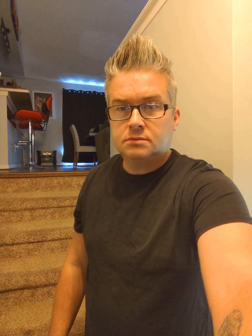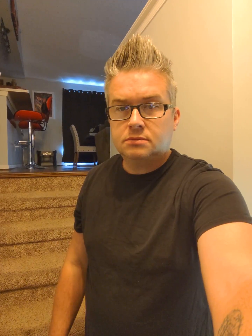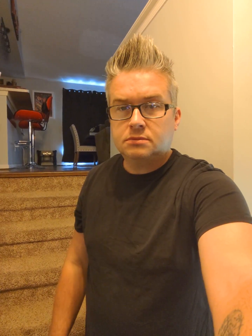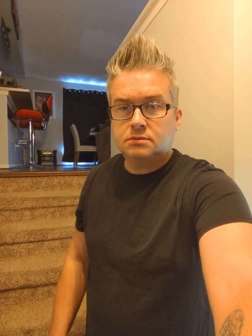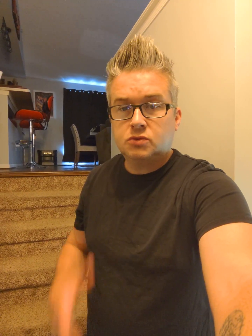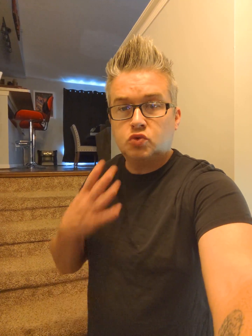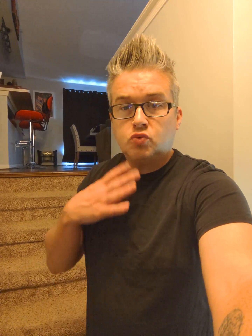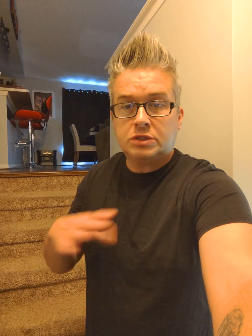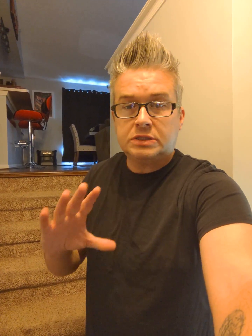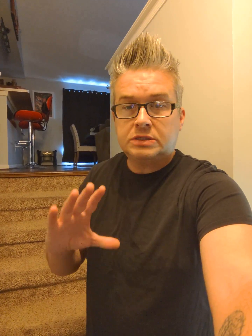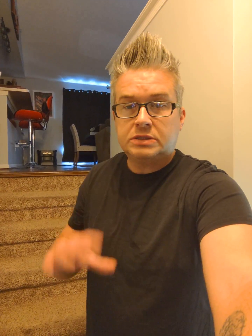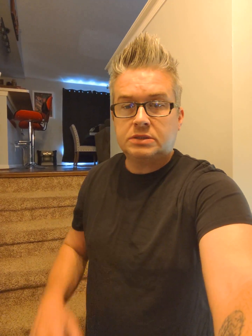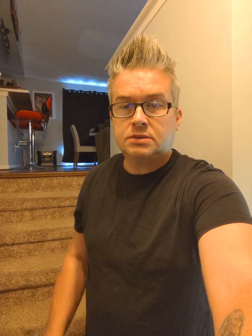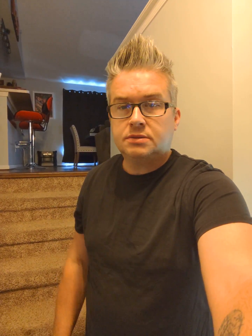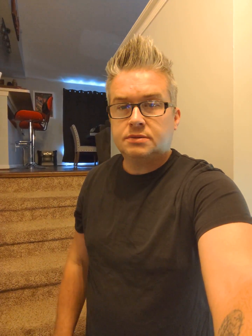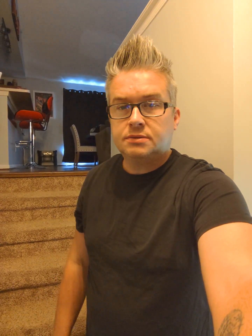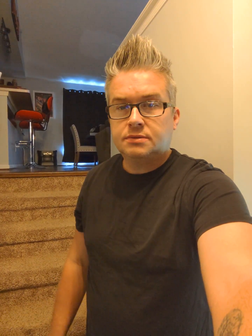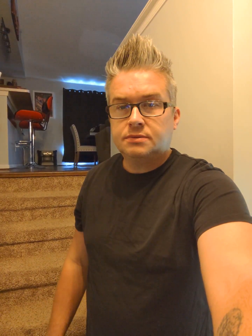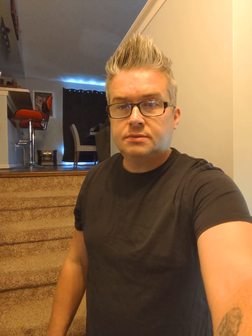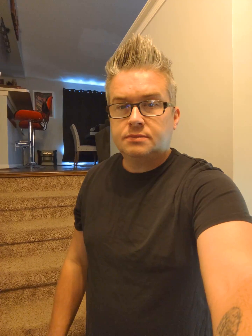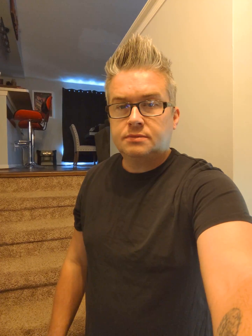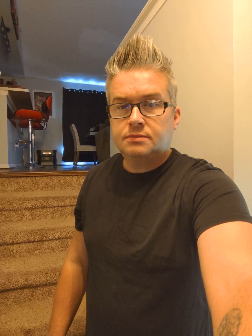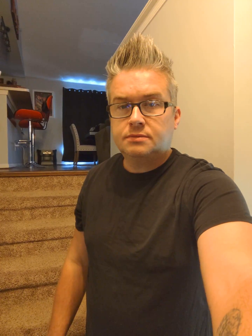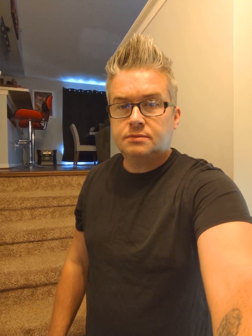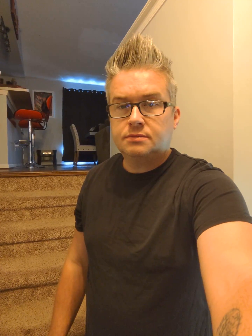dress